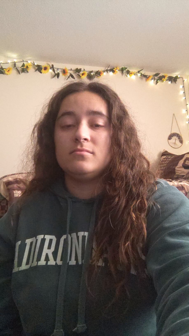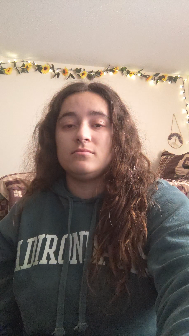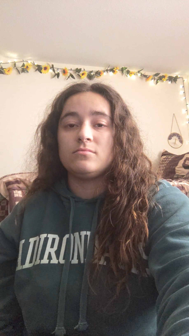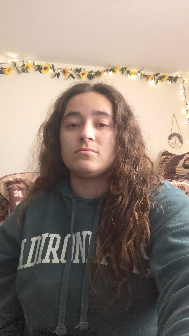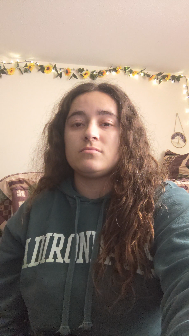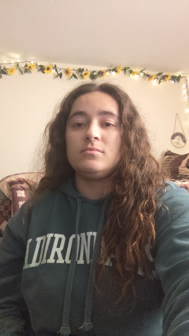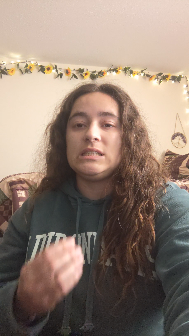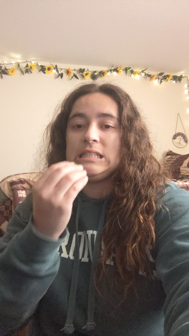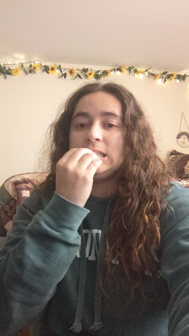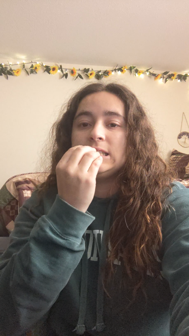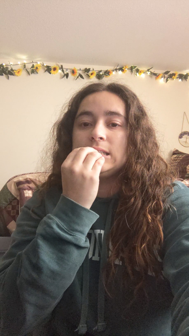eat